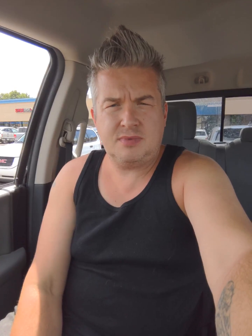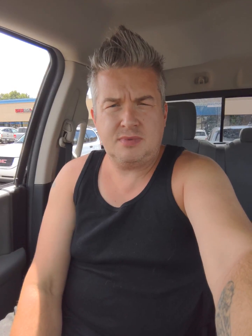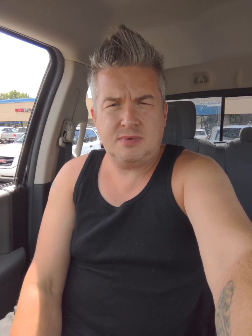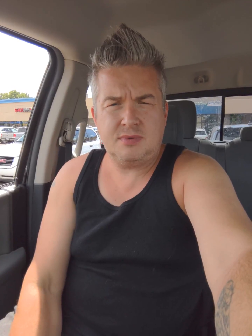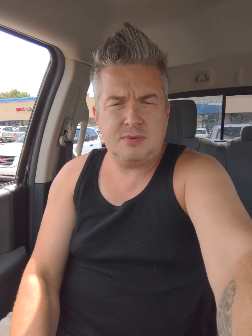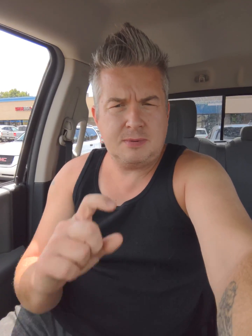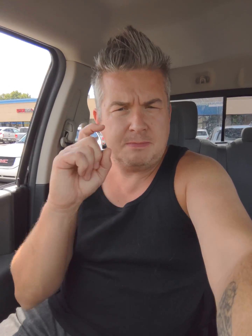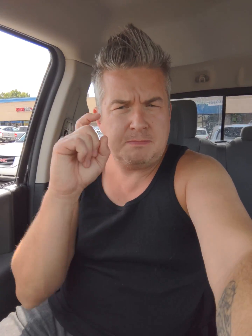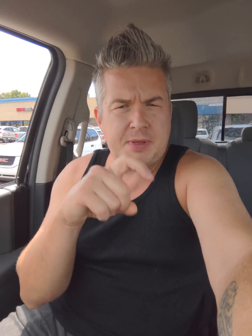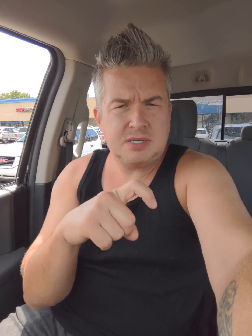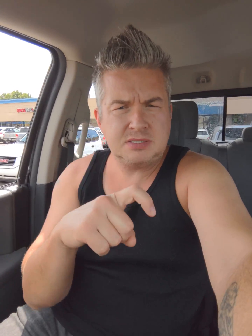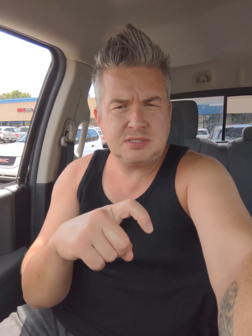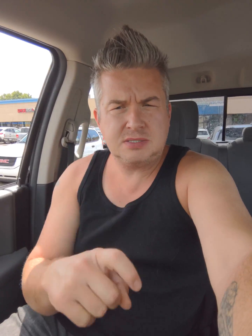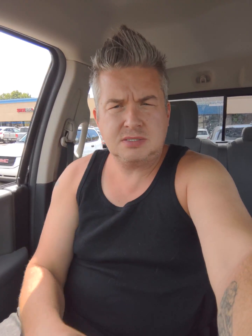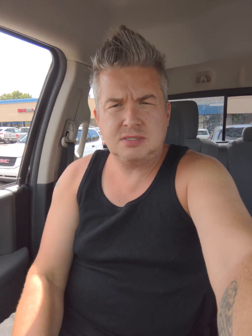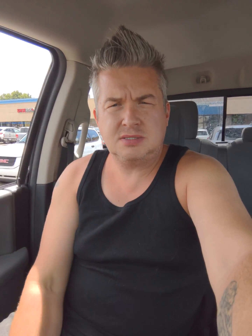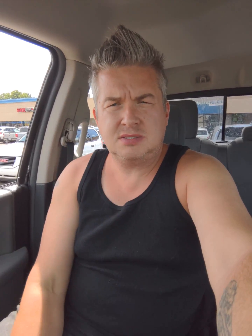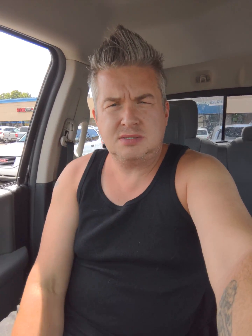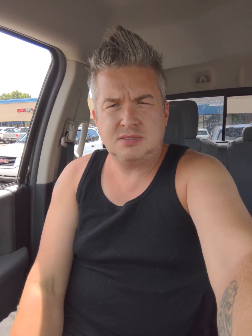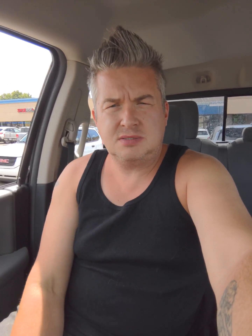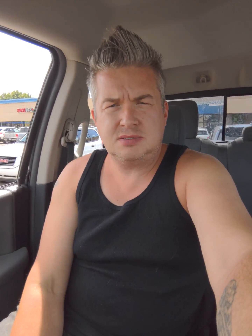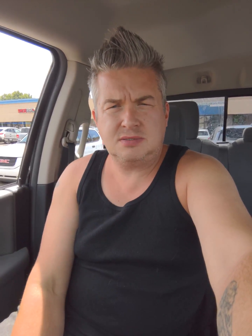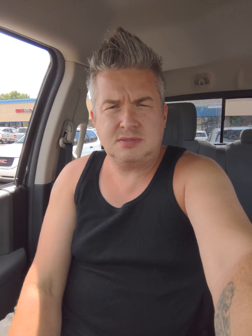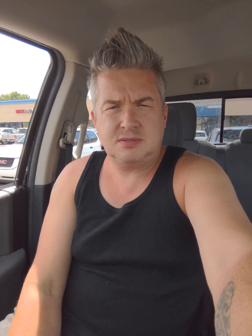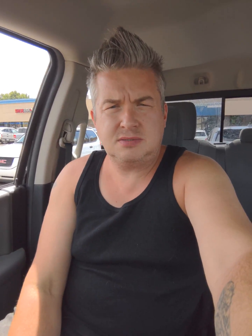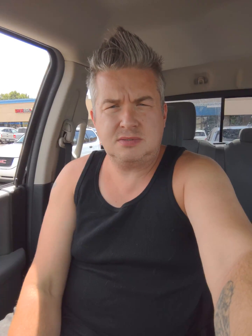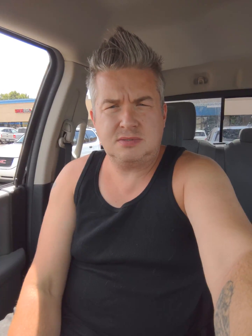must